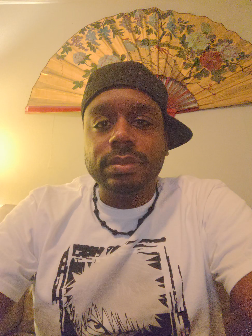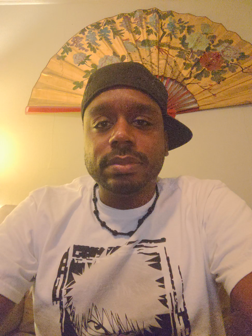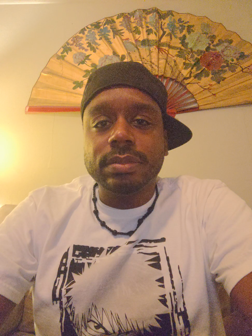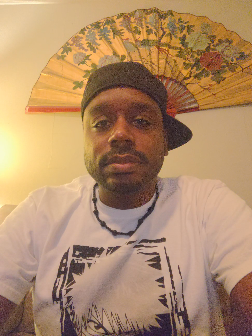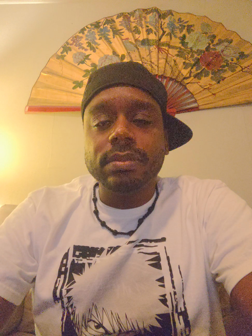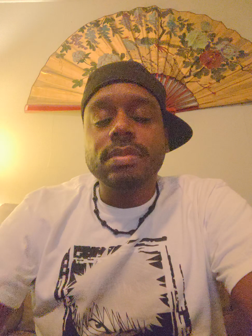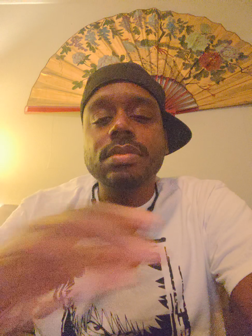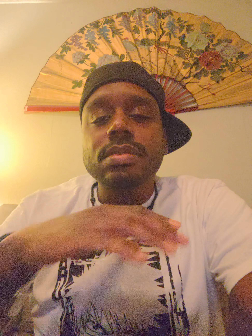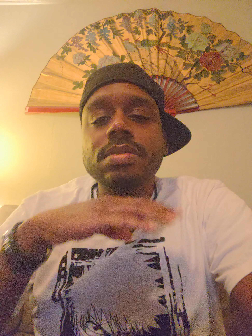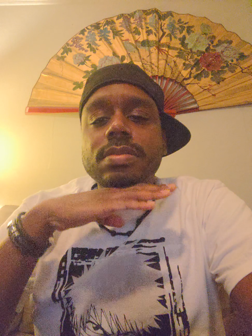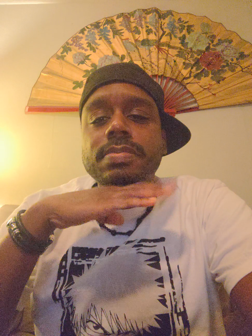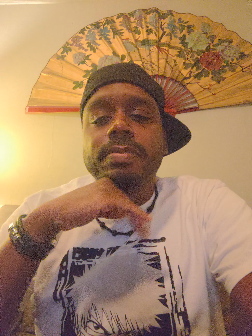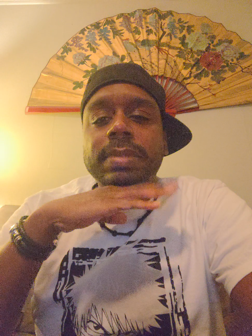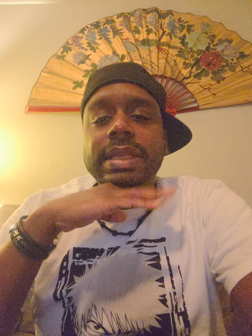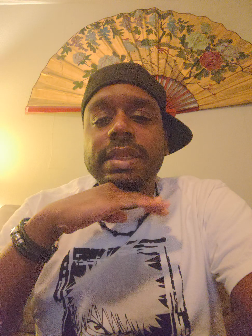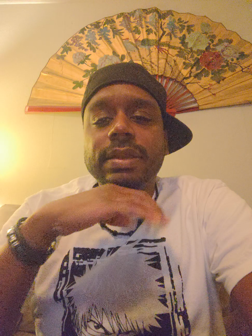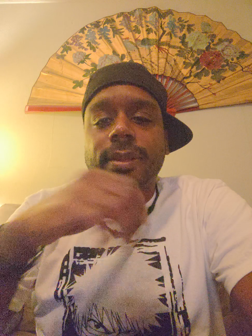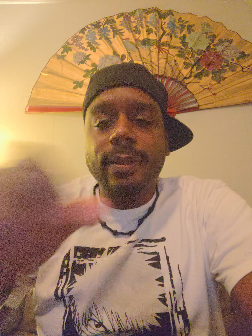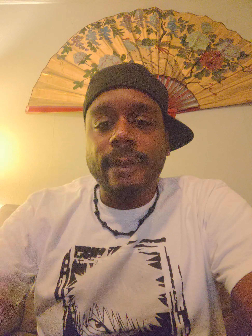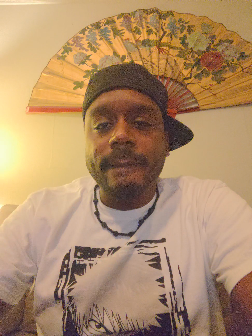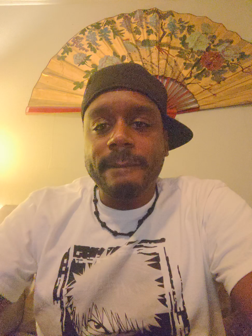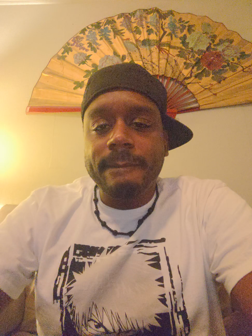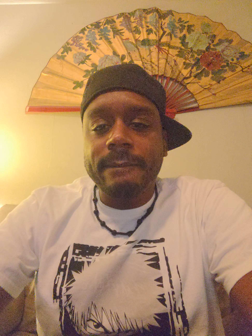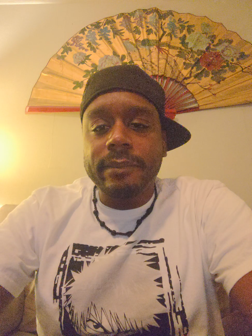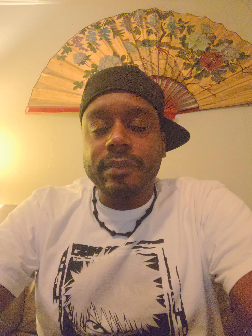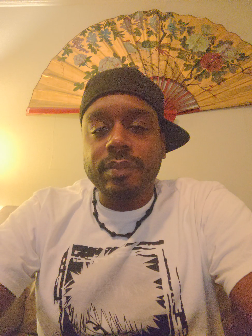pig